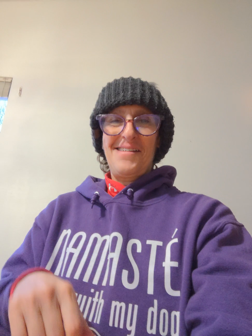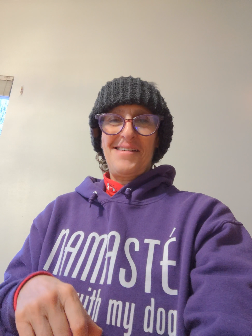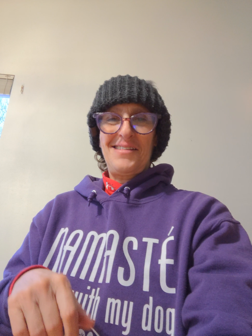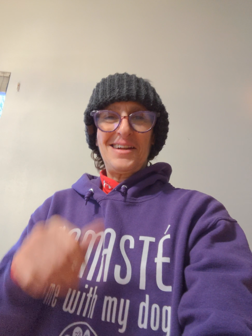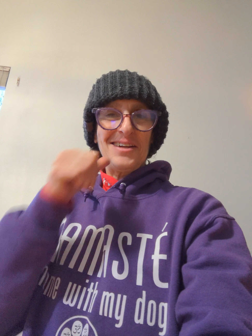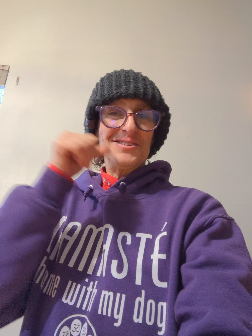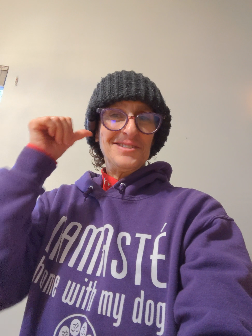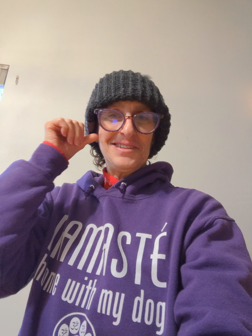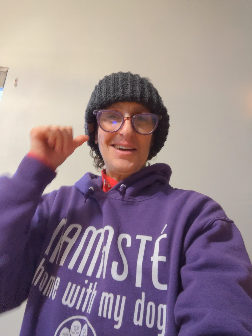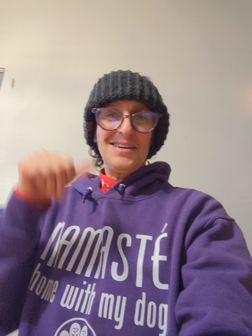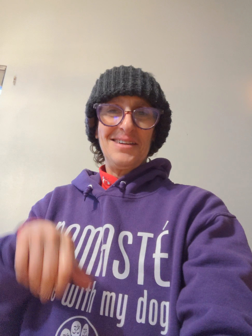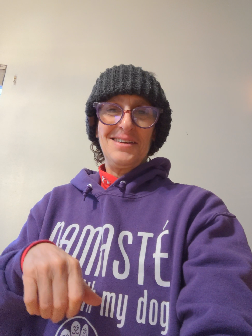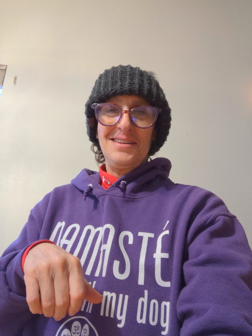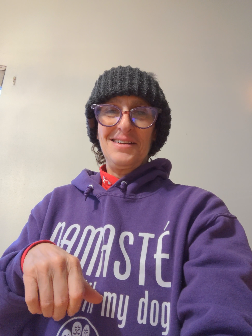yesterday